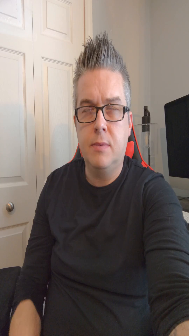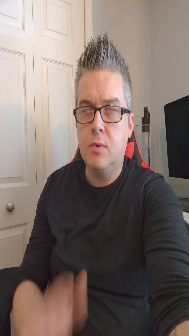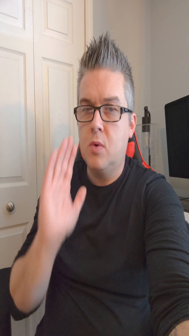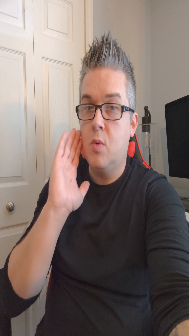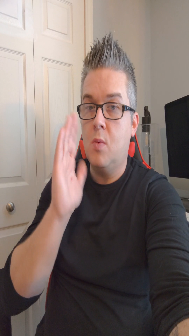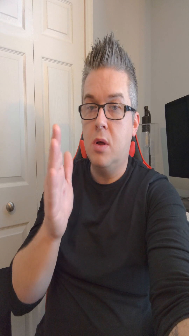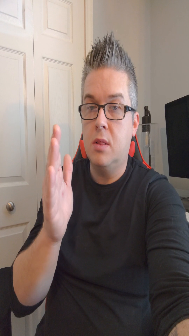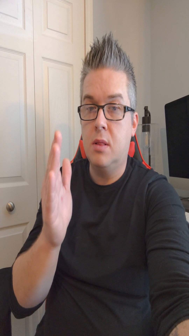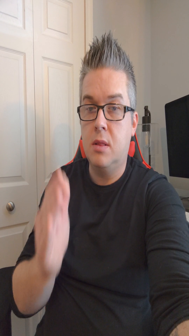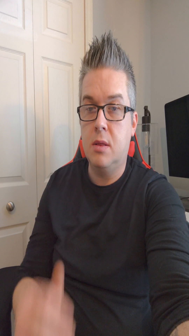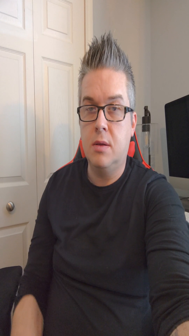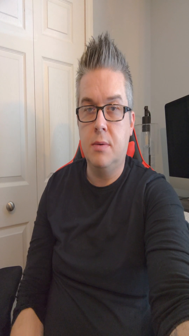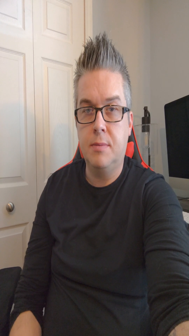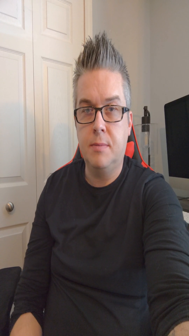will